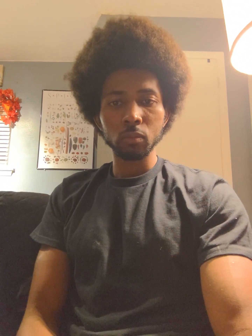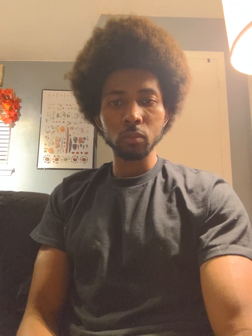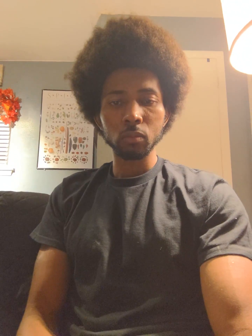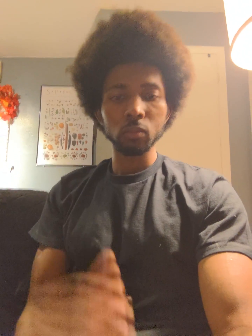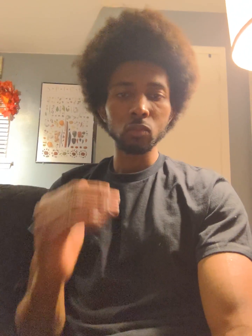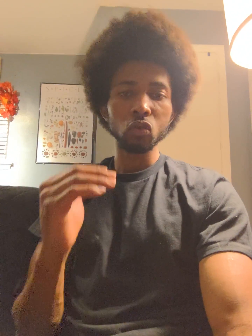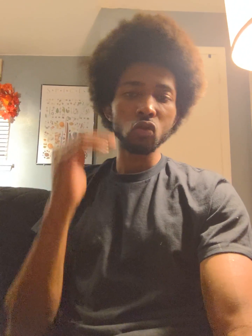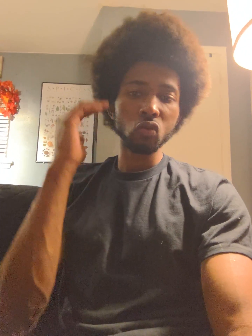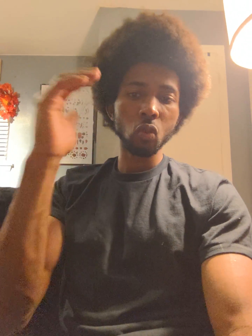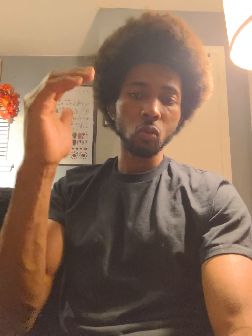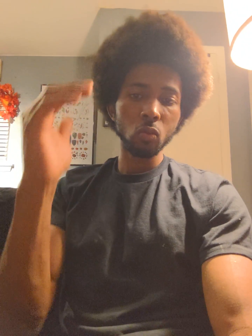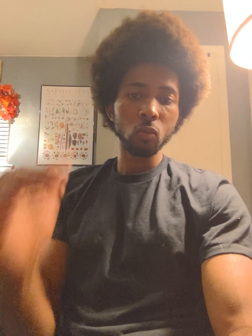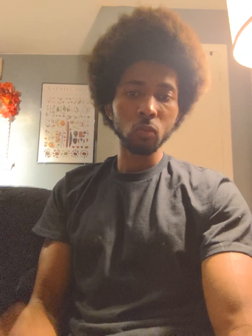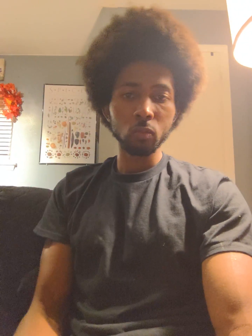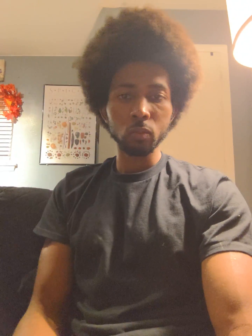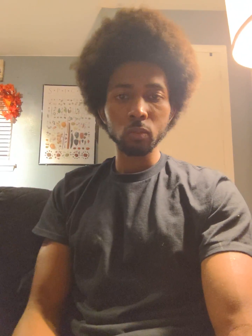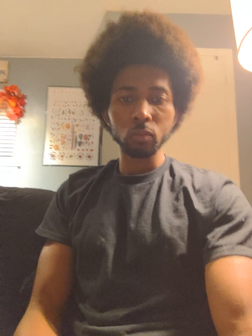big